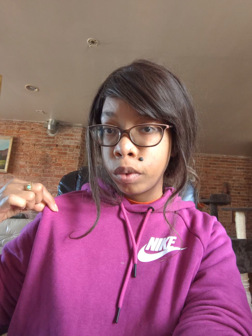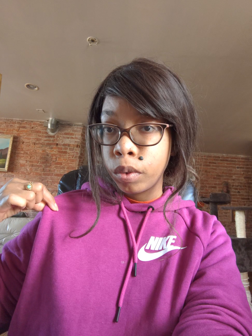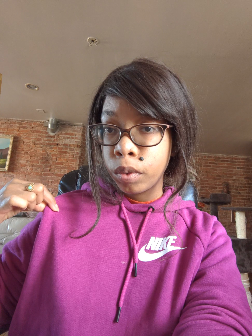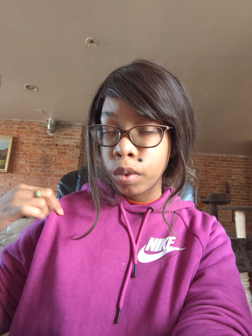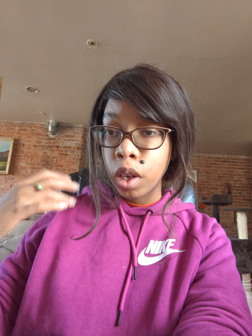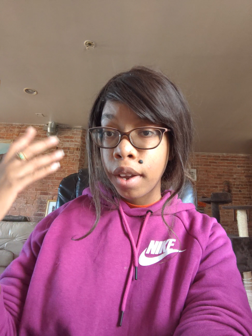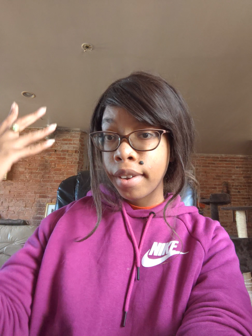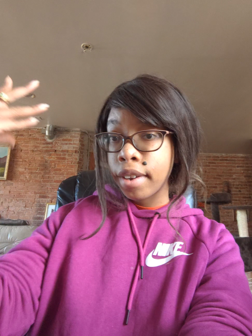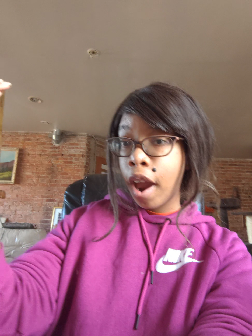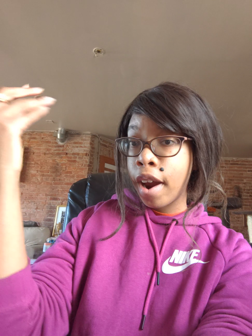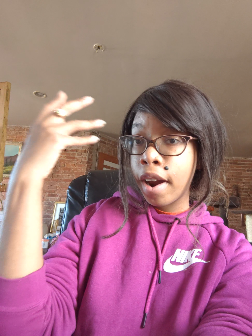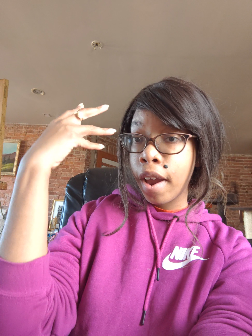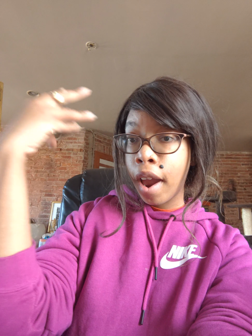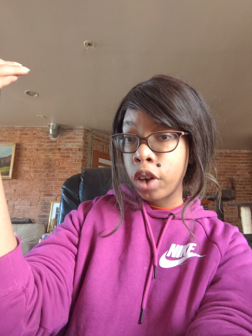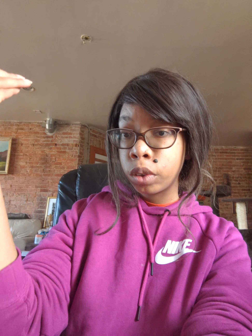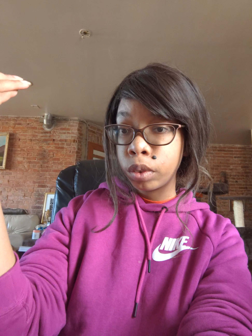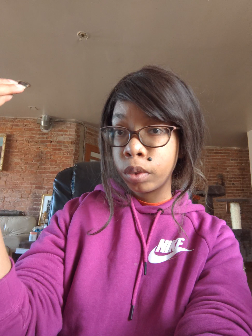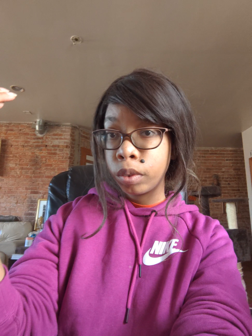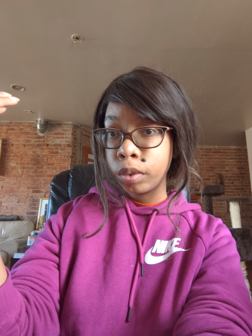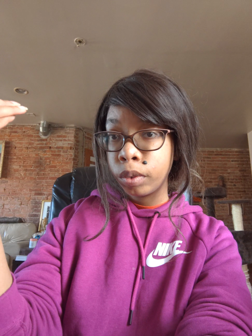outside